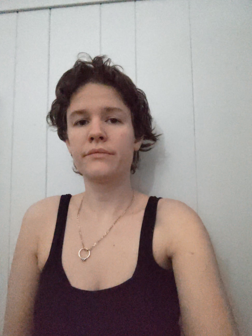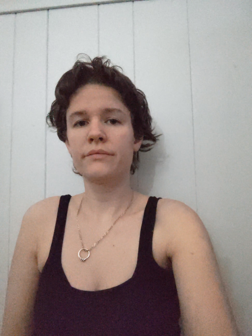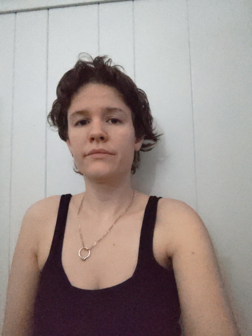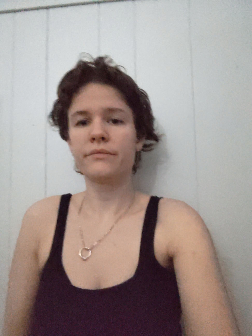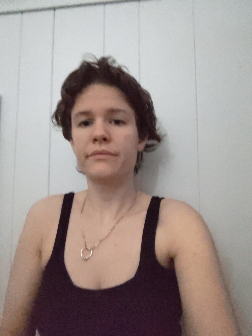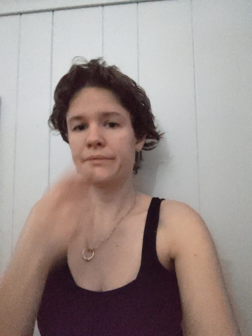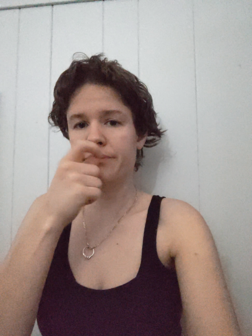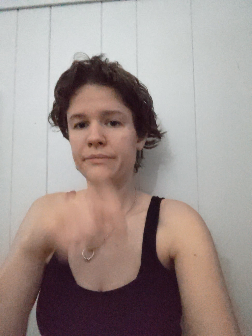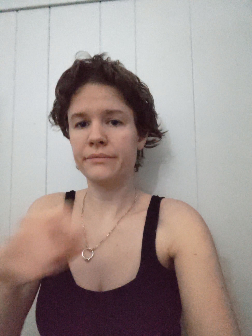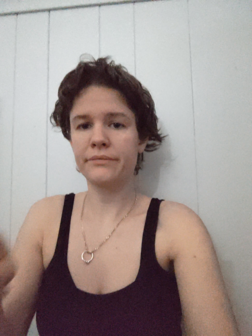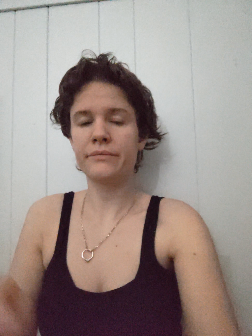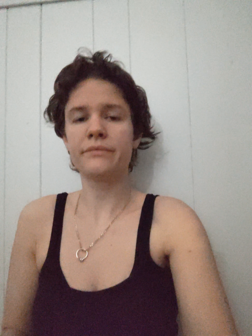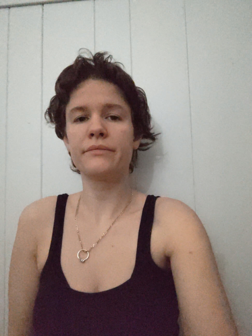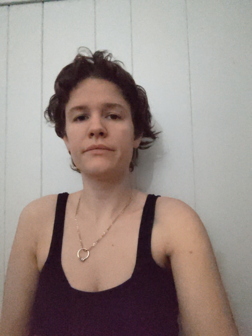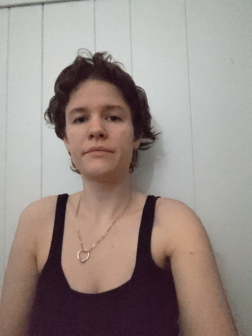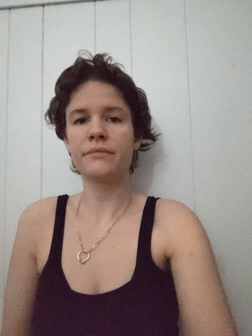pen